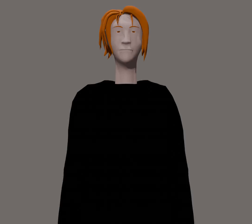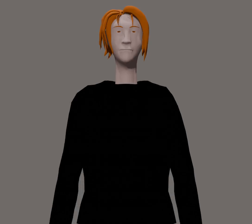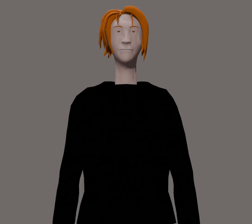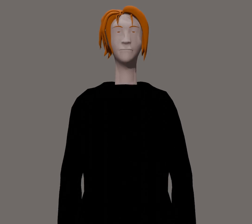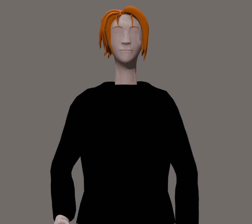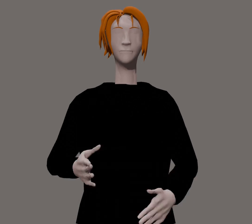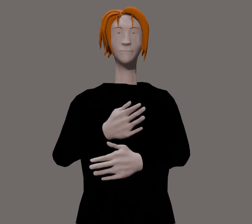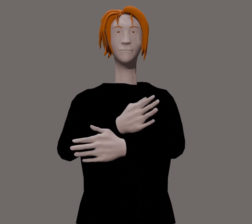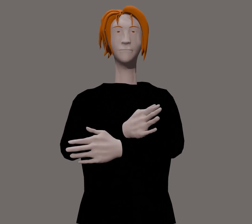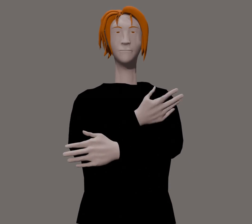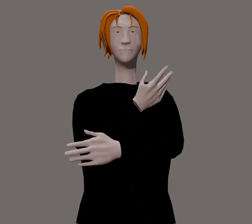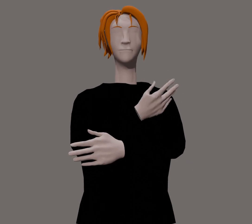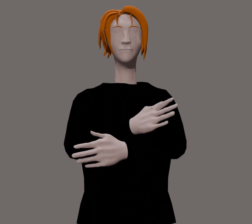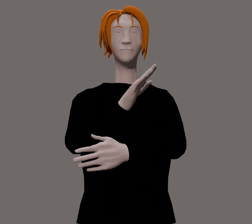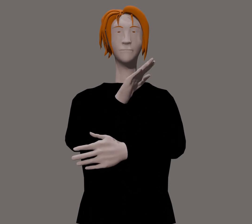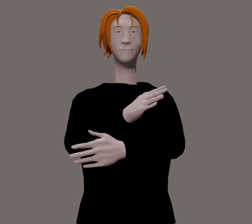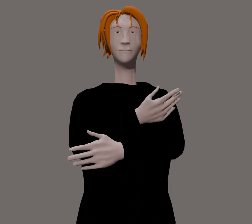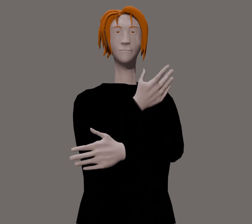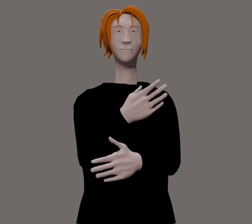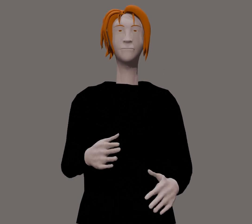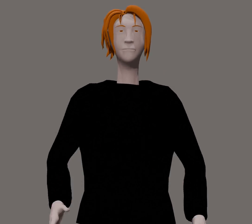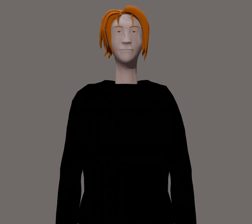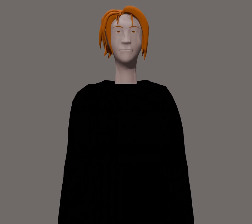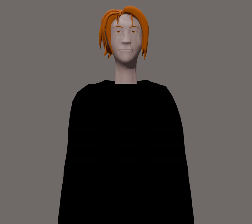Chorus